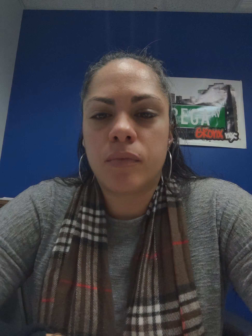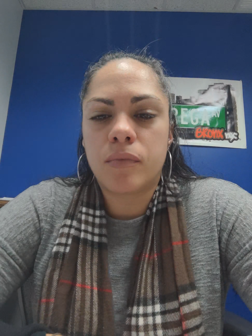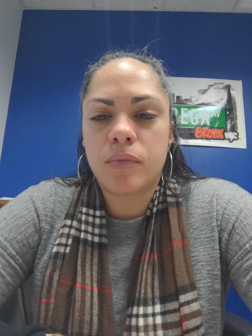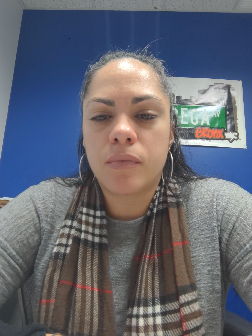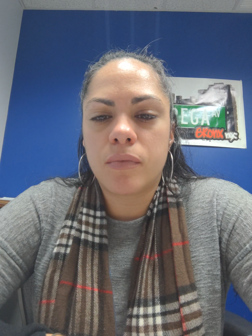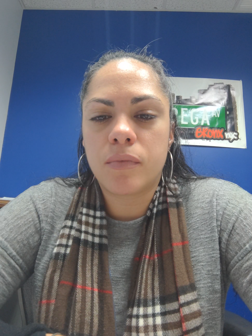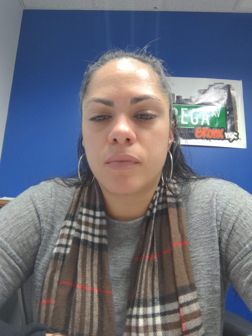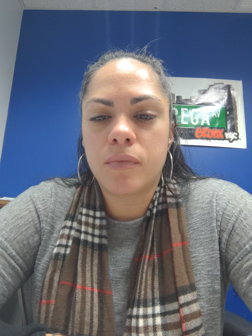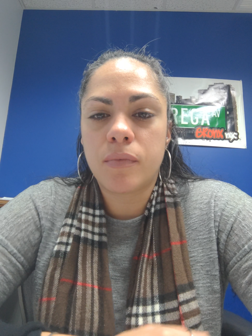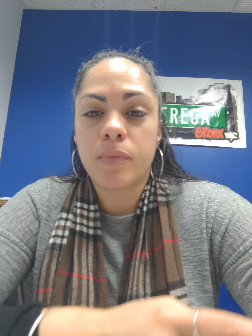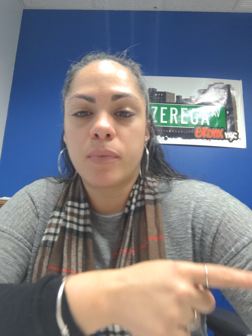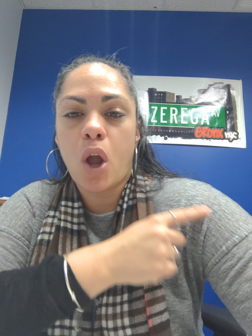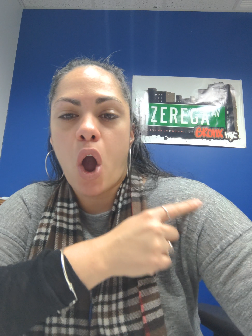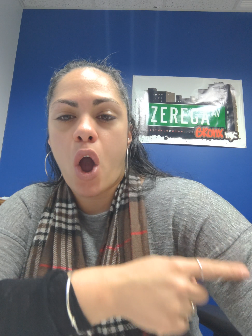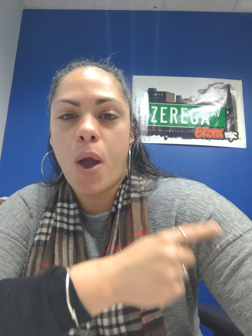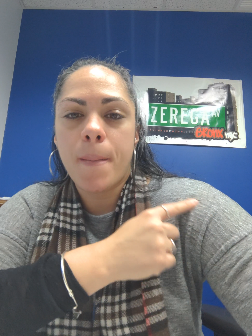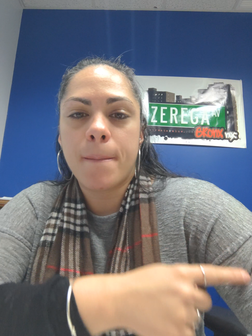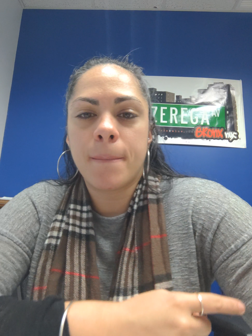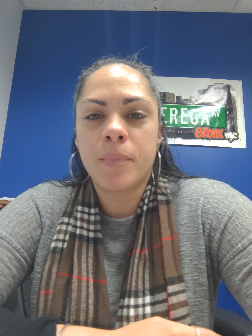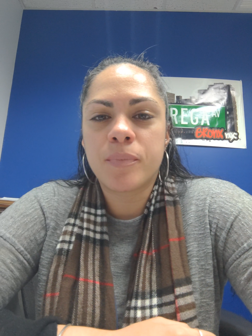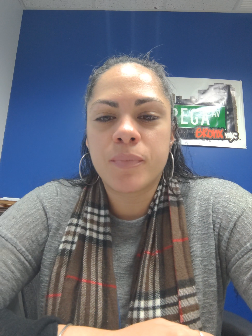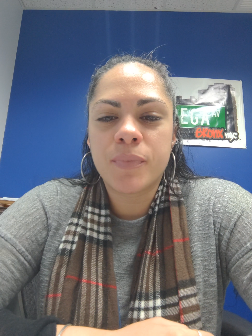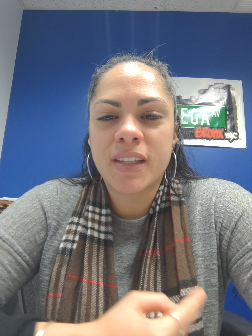arm